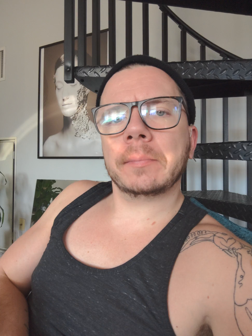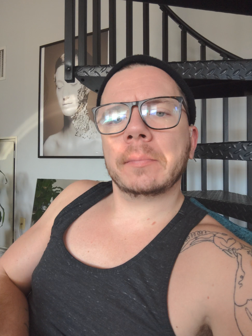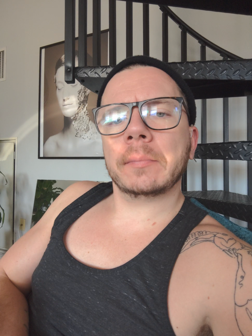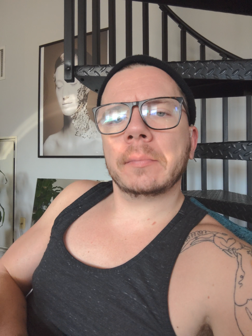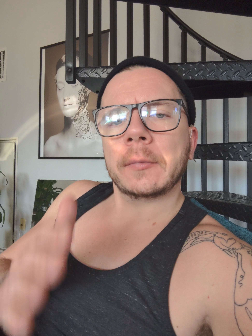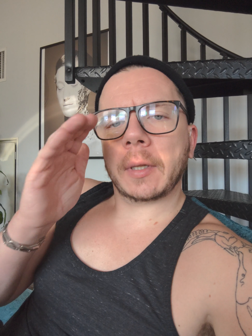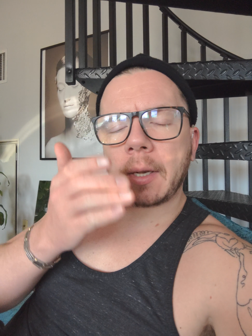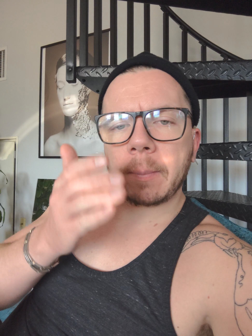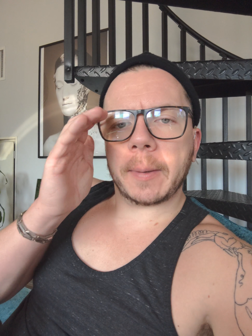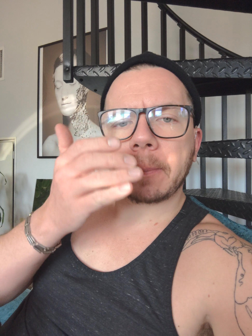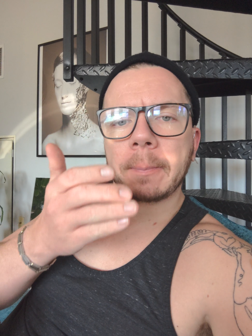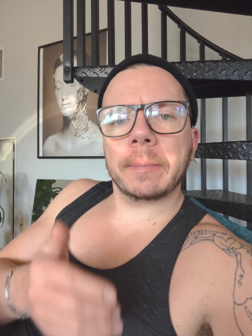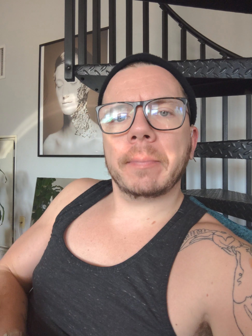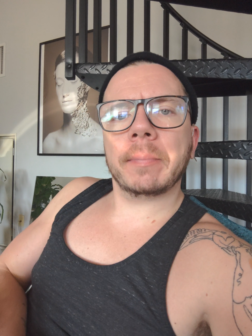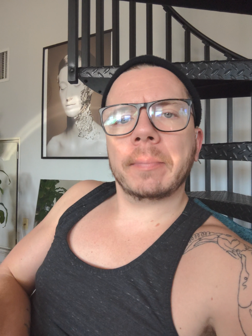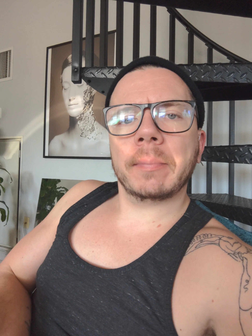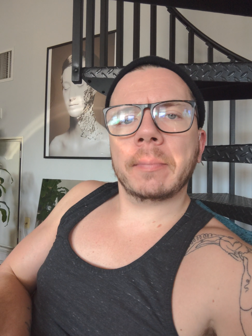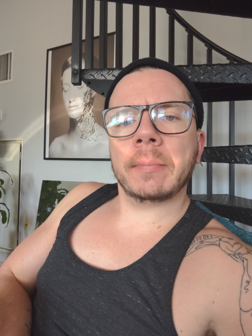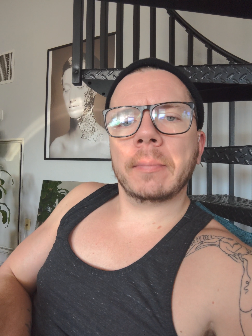sleepy